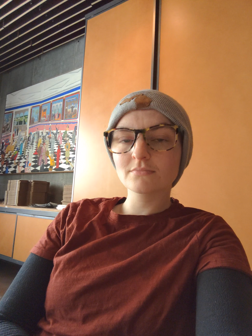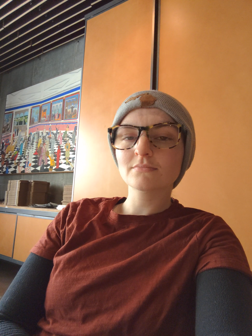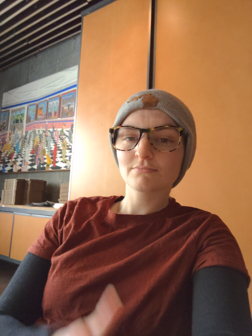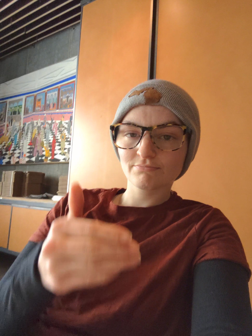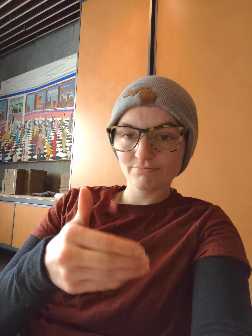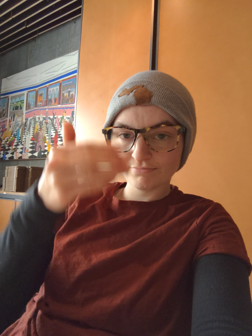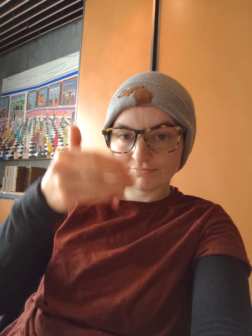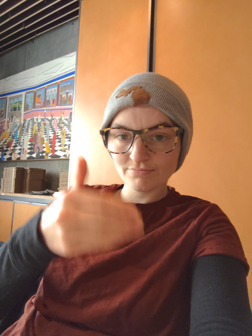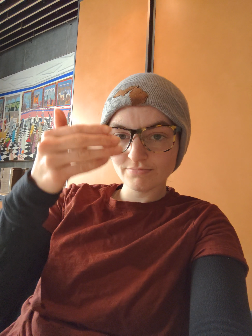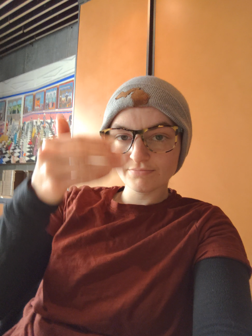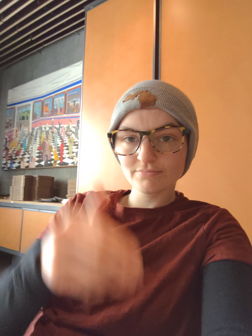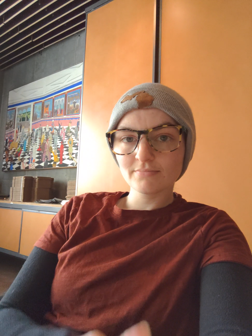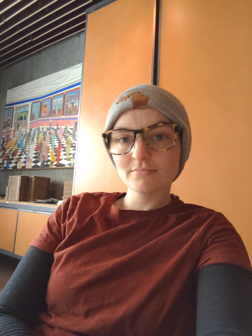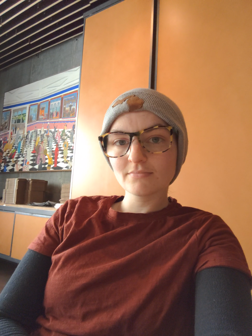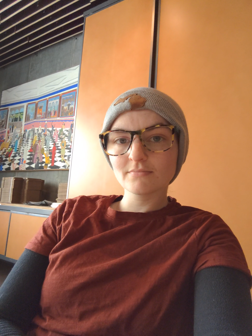window